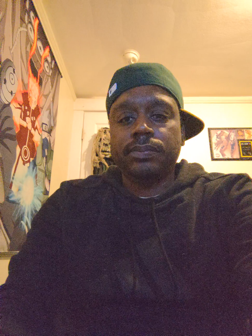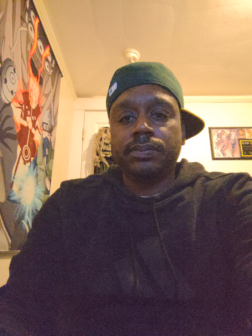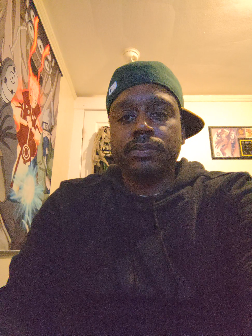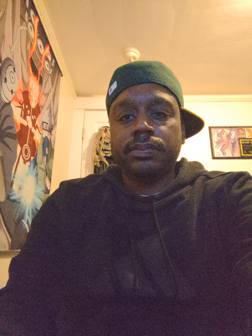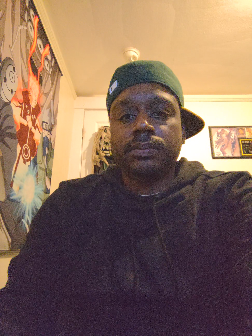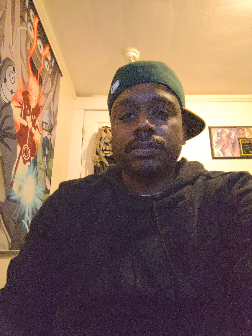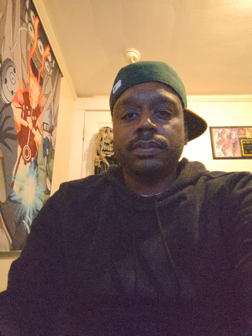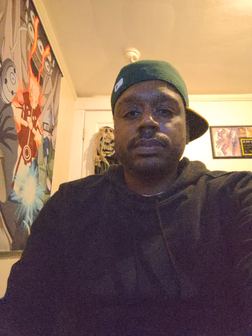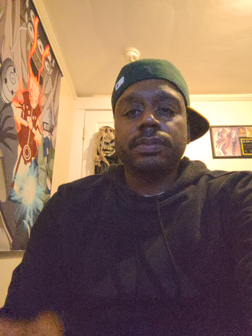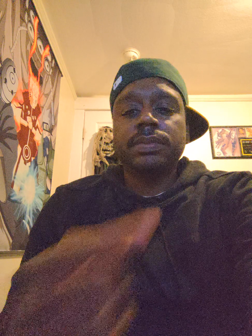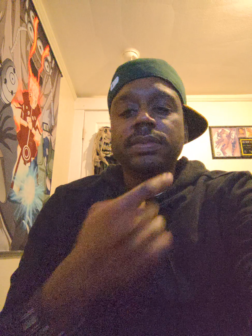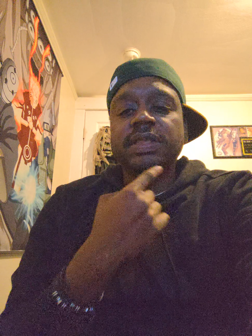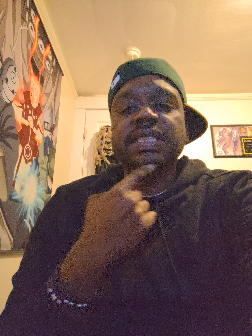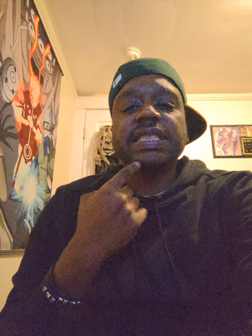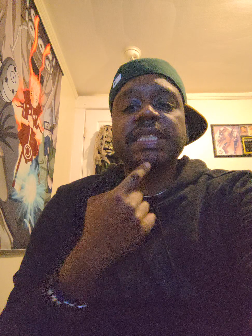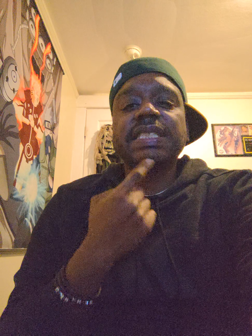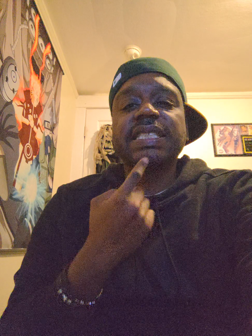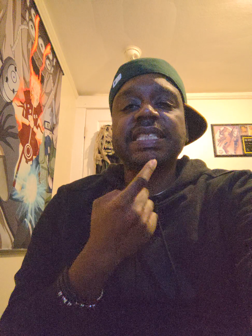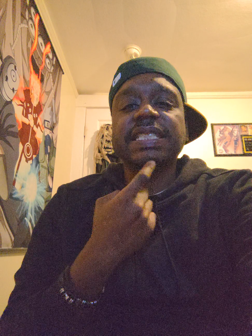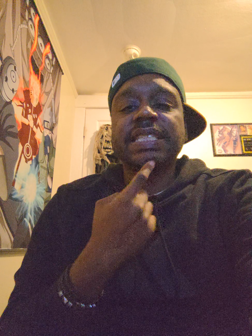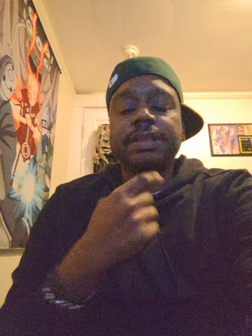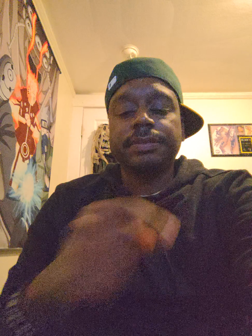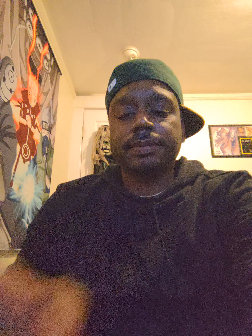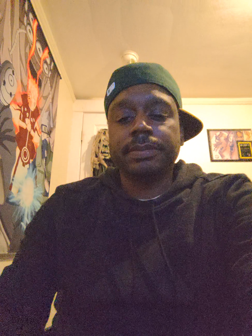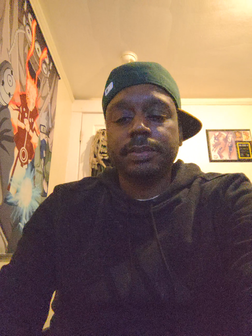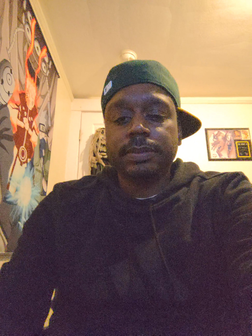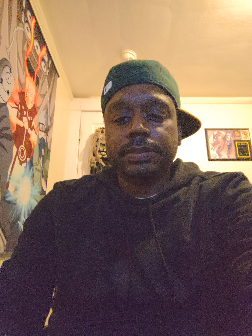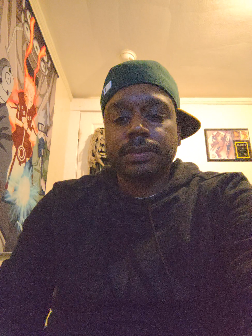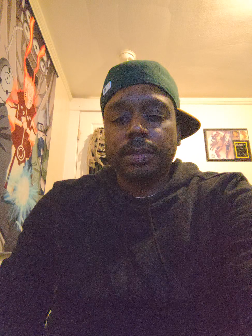chin